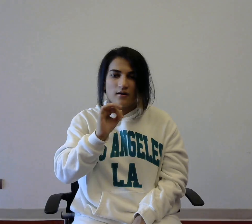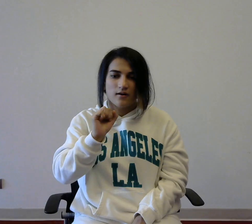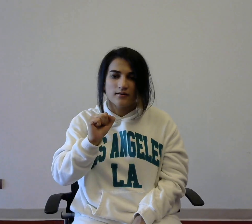A